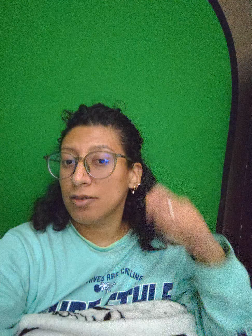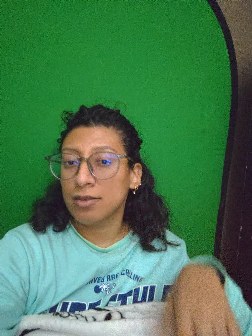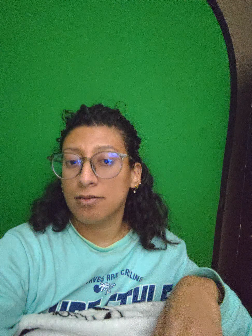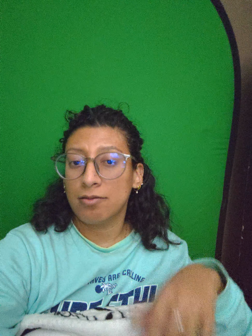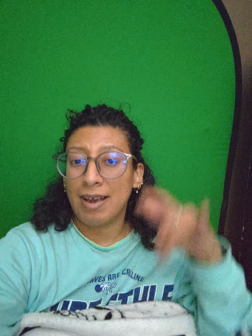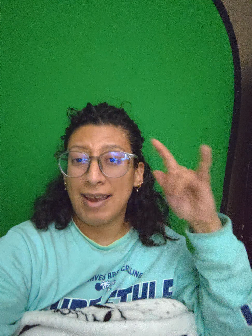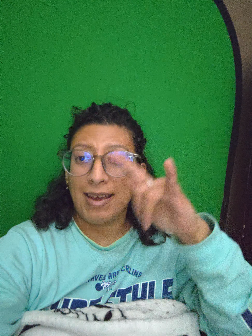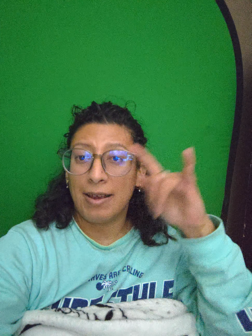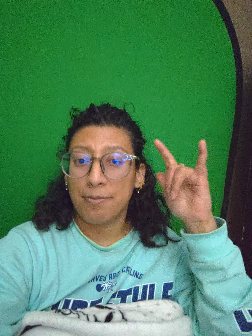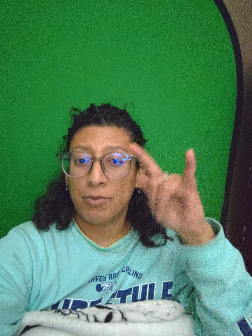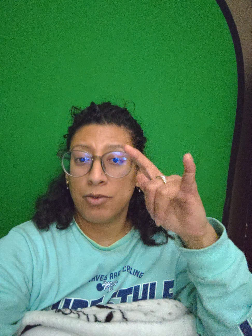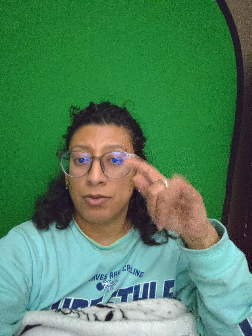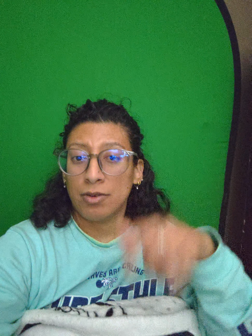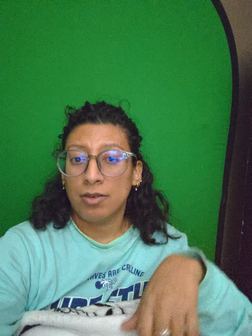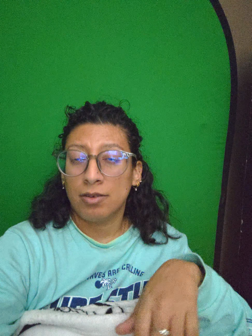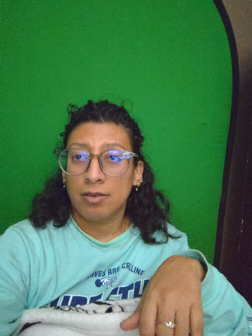airplane